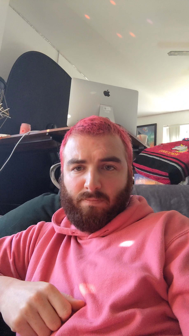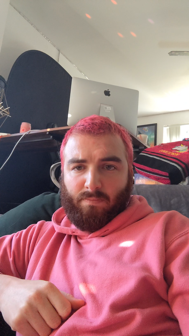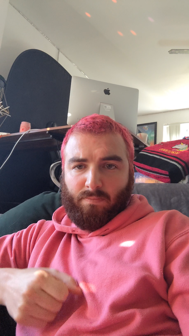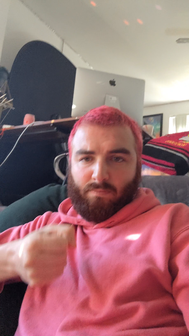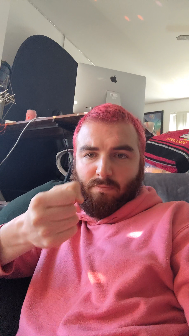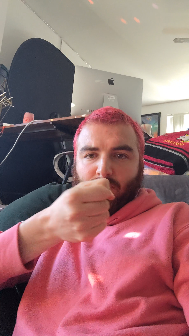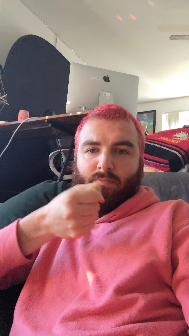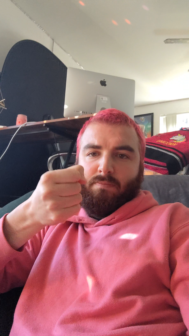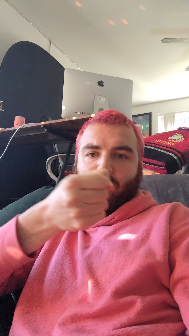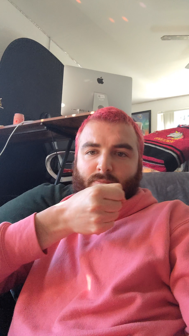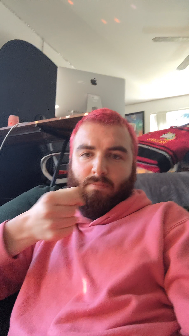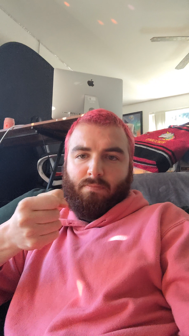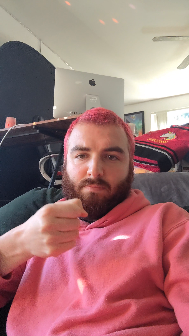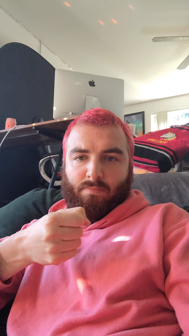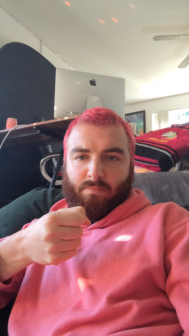coffee